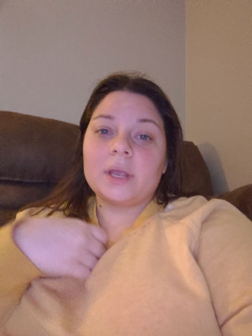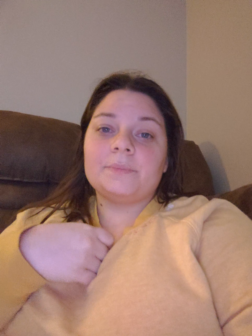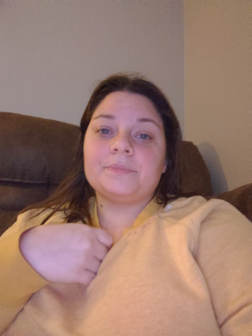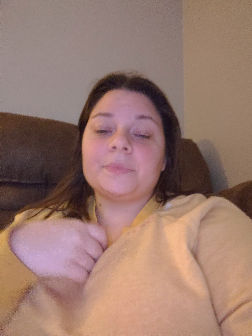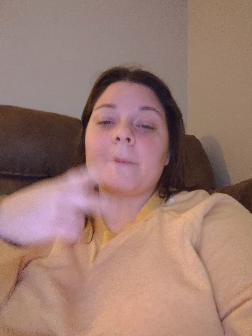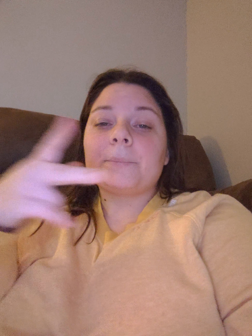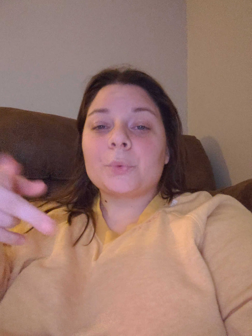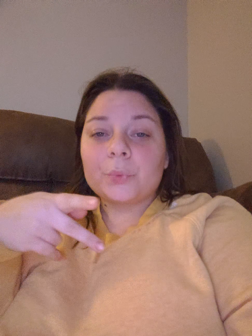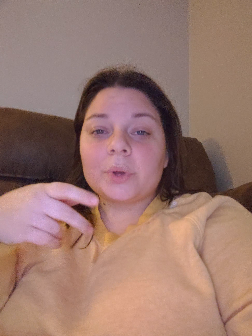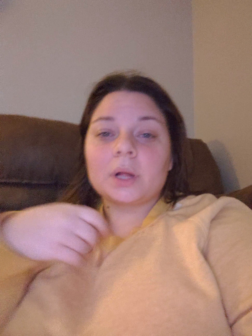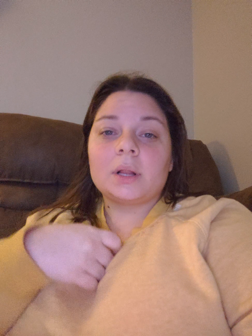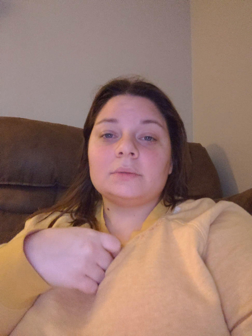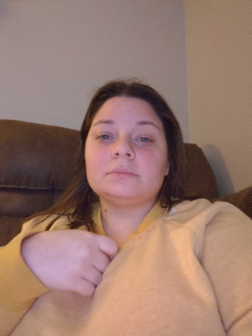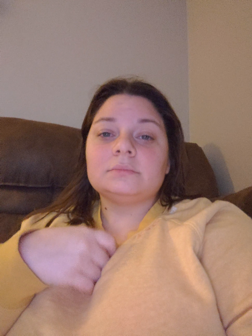pool